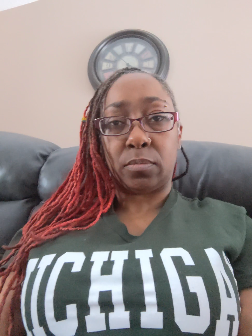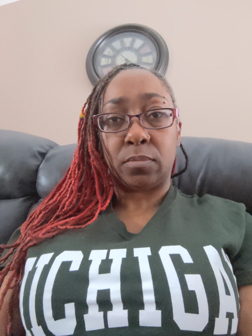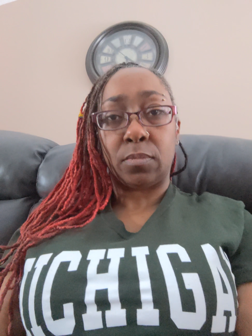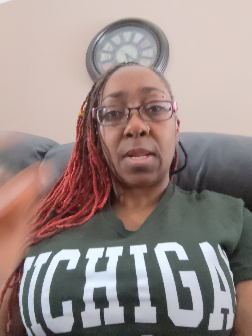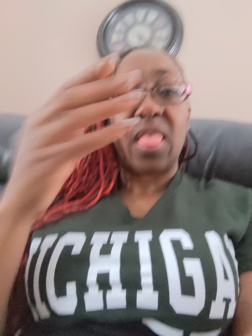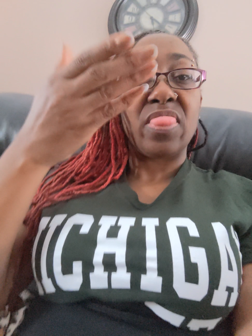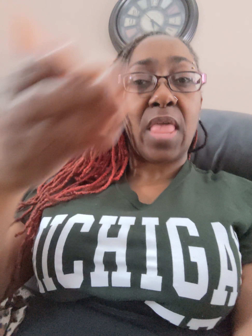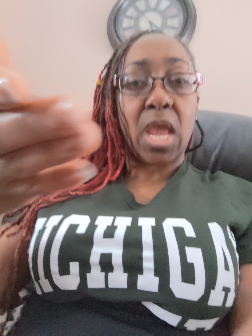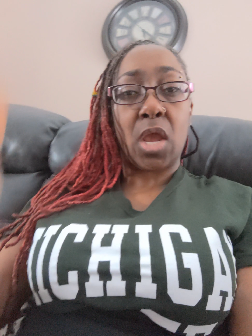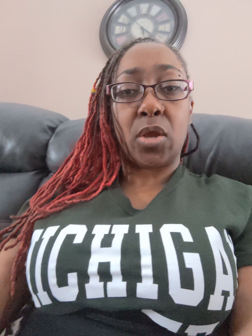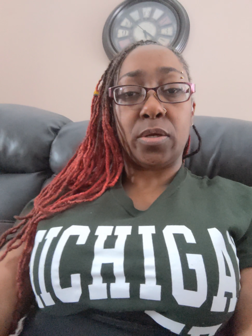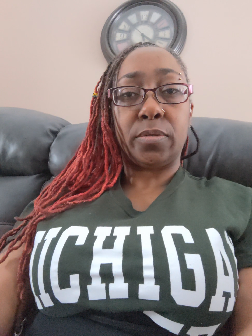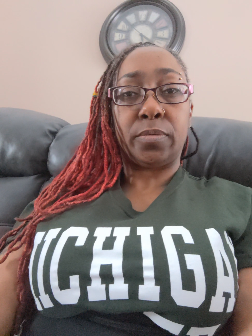there